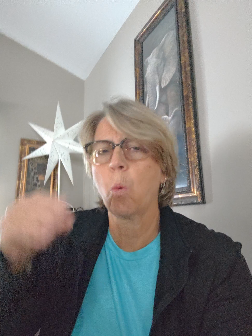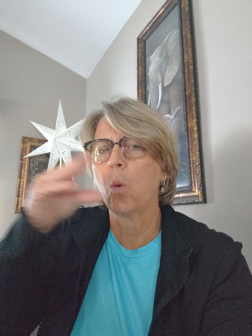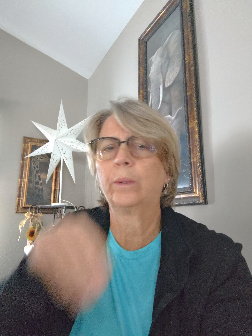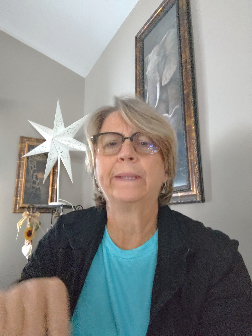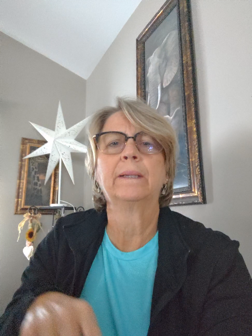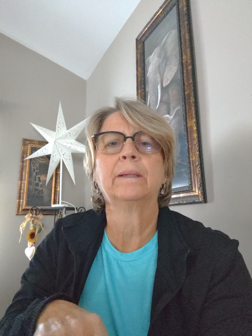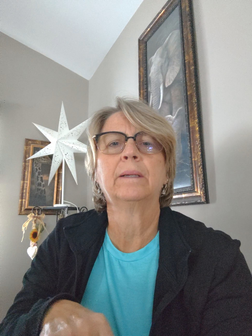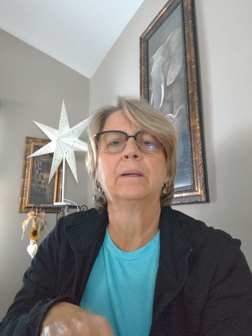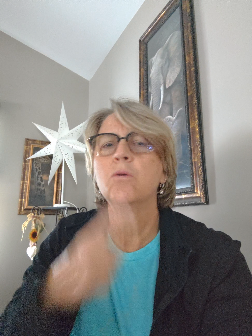story